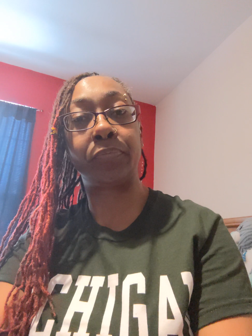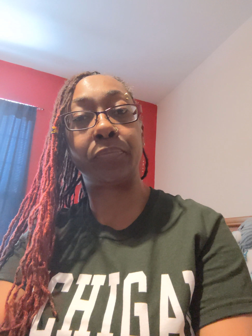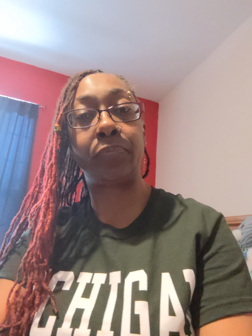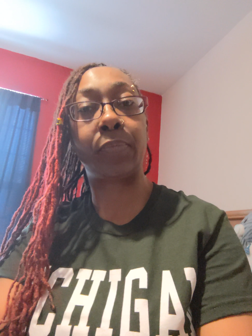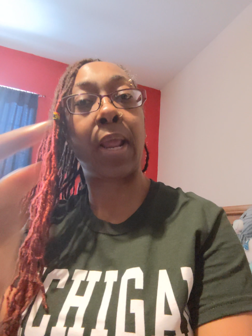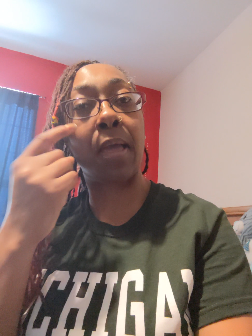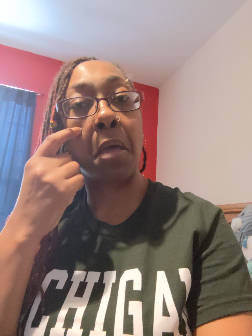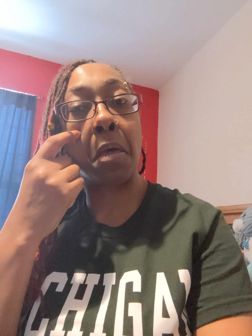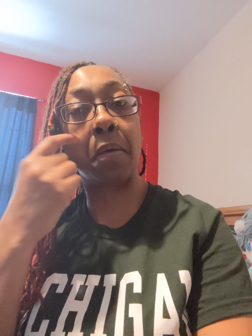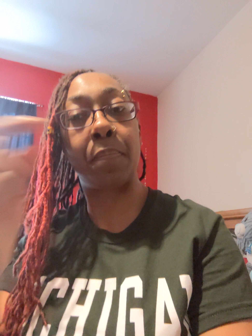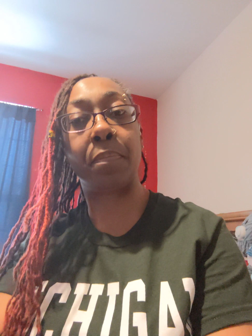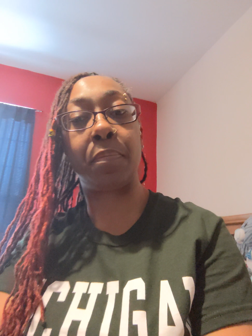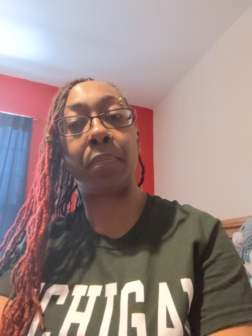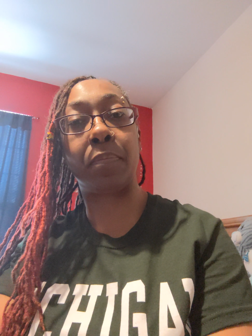eye